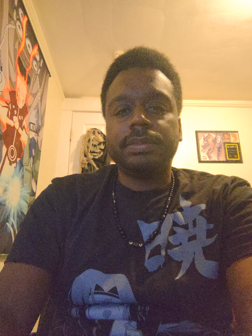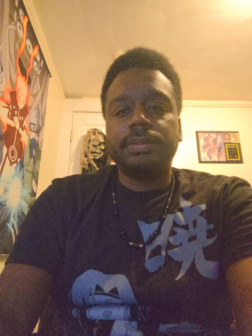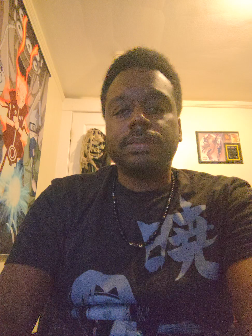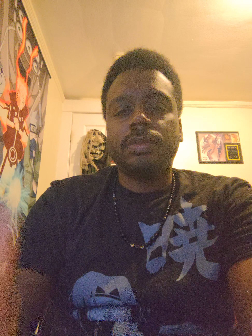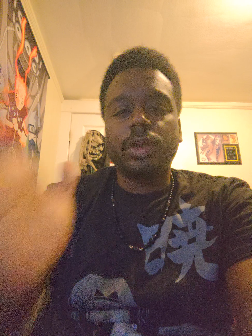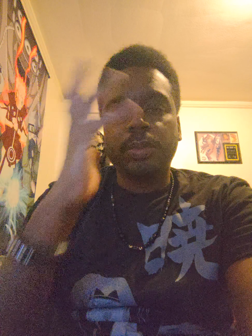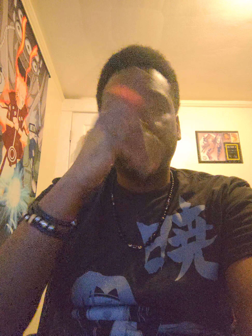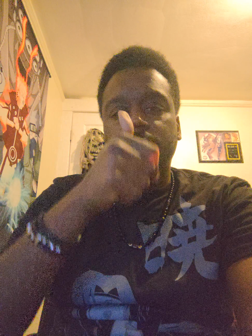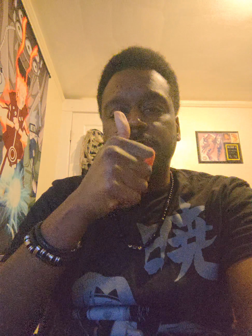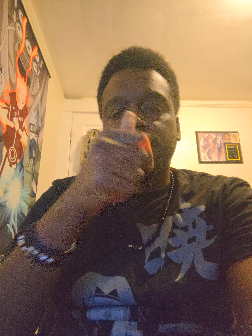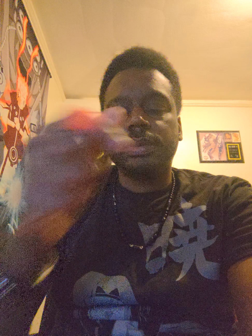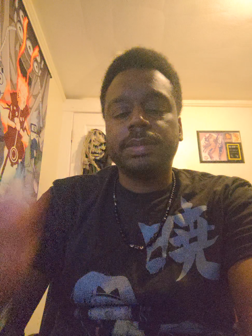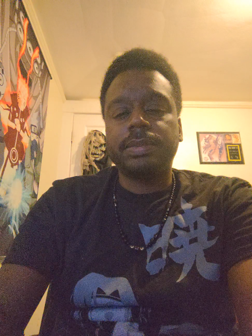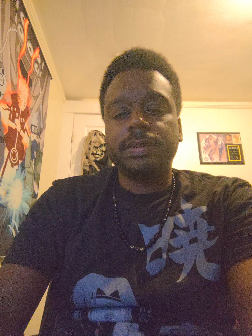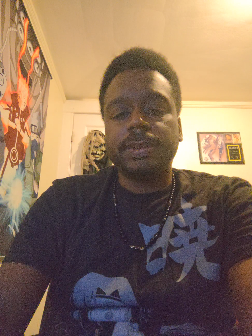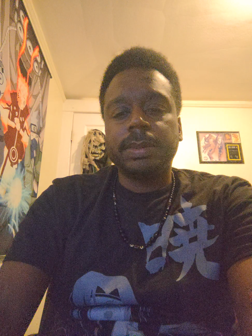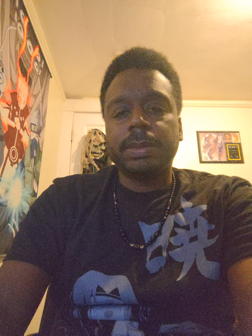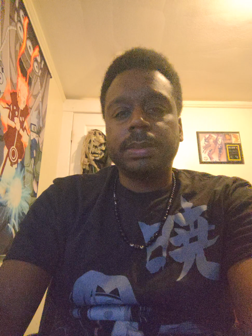pretty